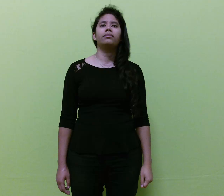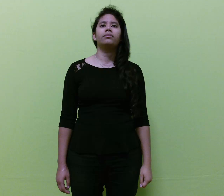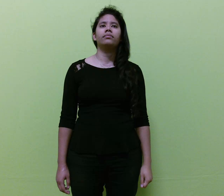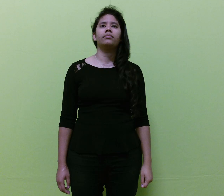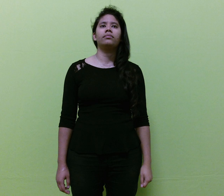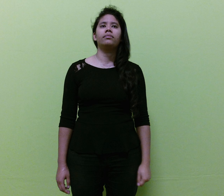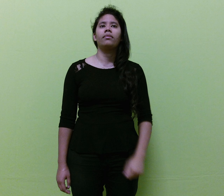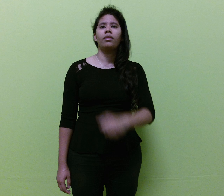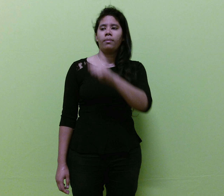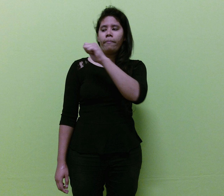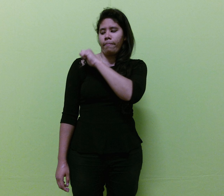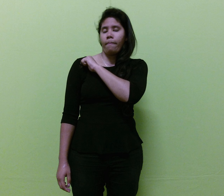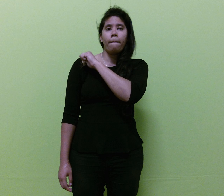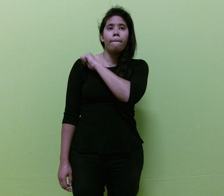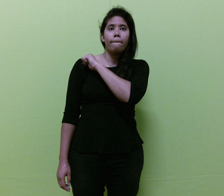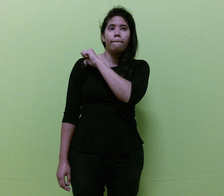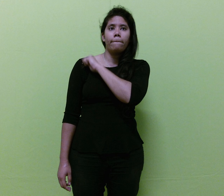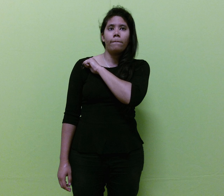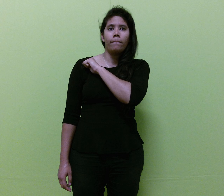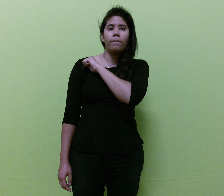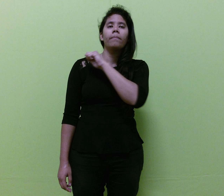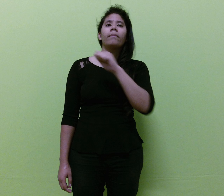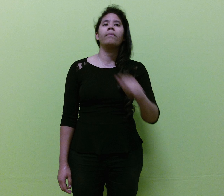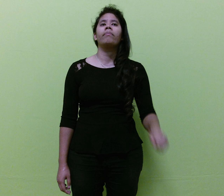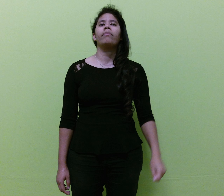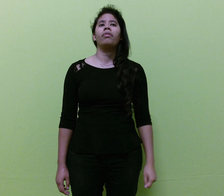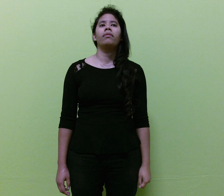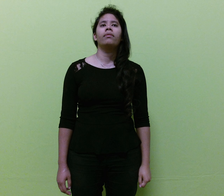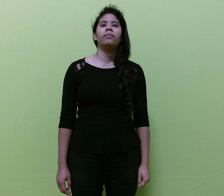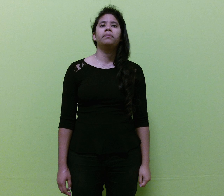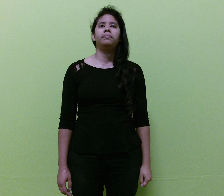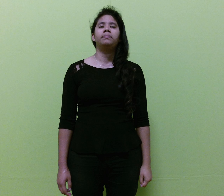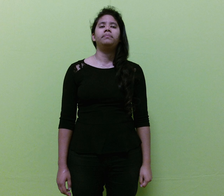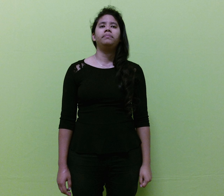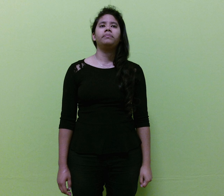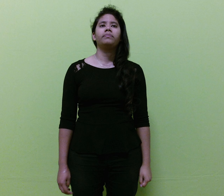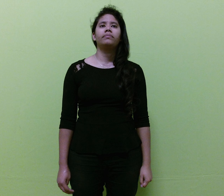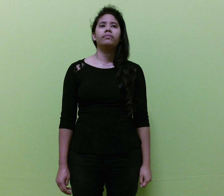aluno